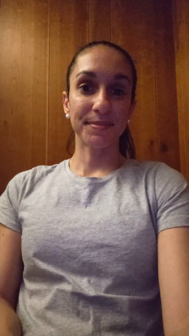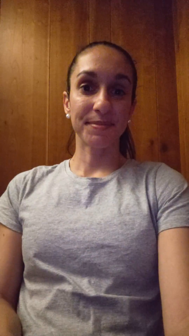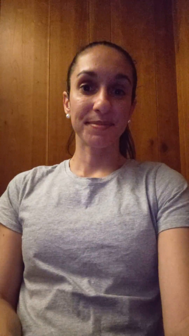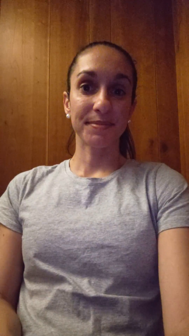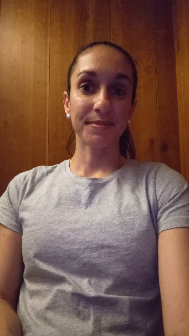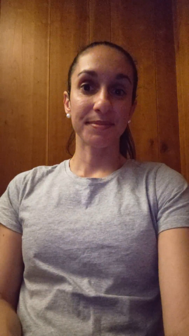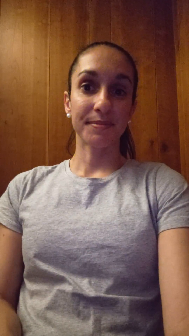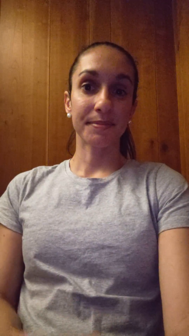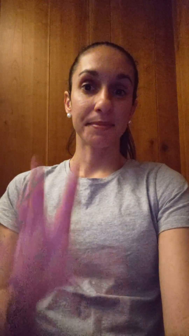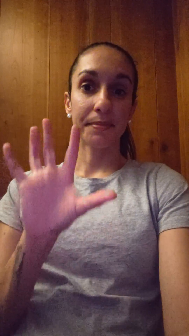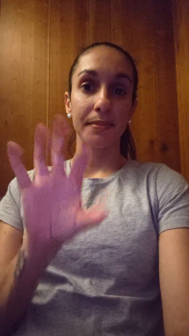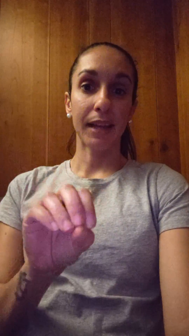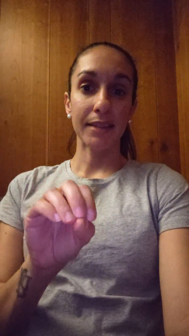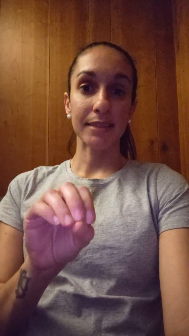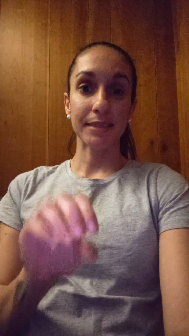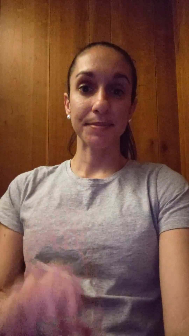bite